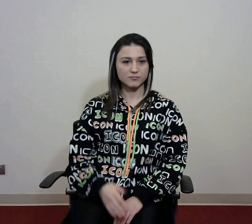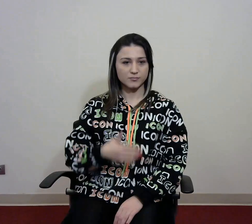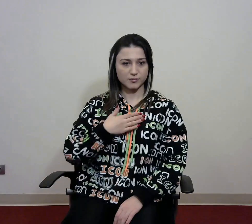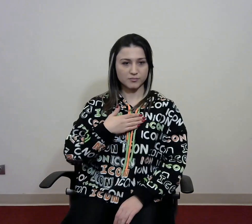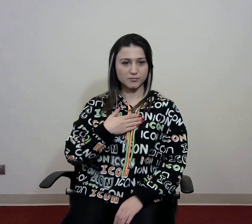mən